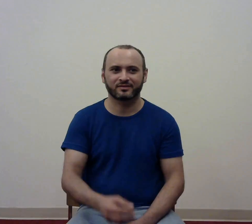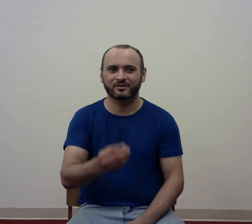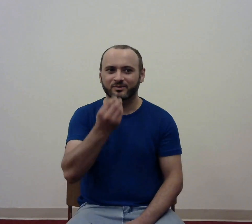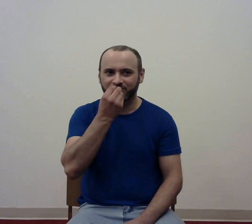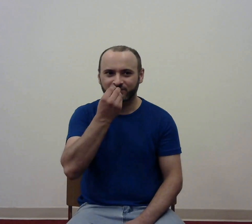yemək